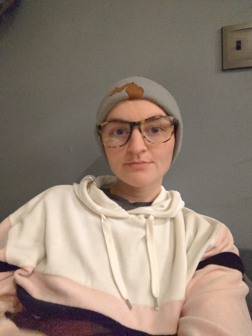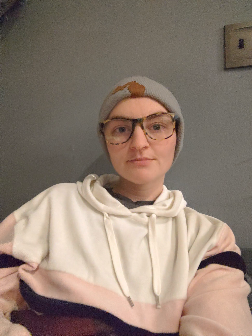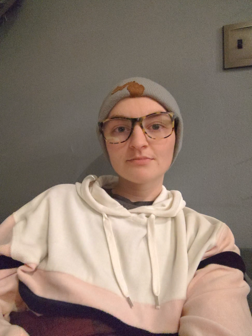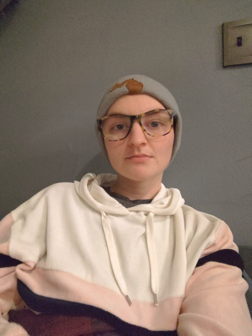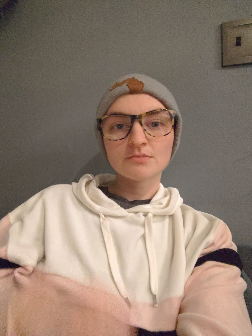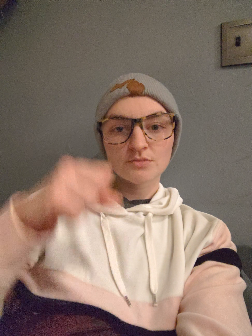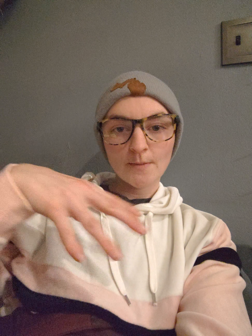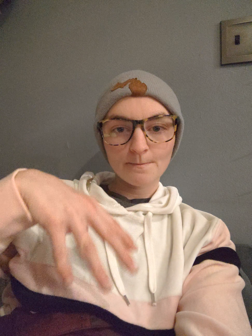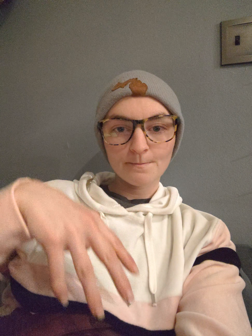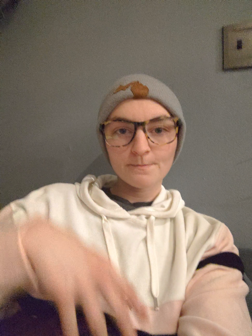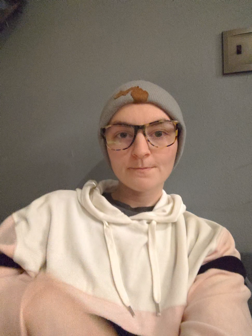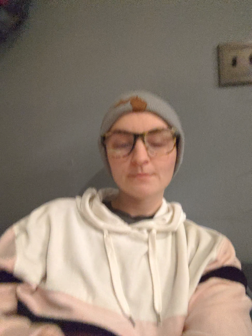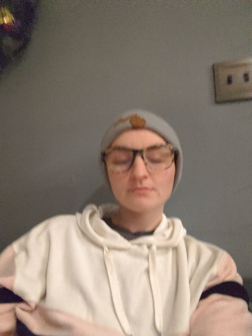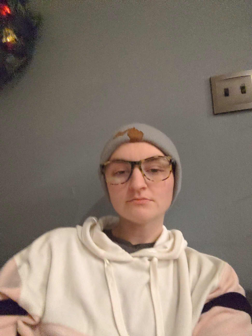drop